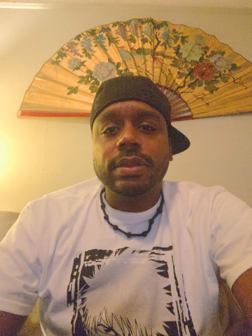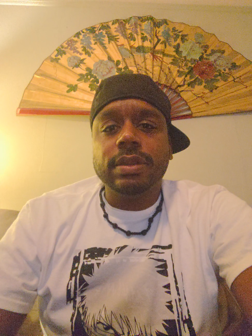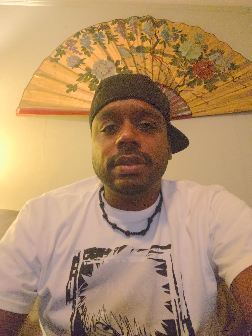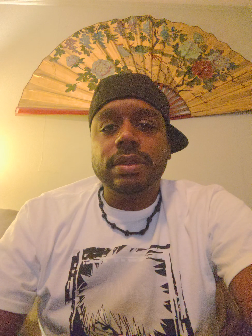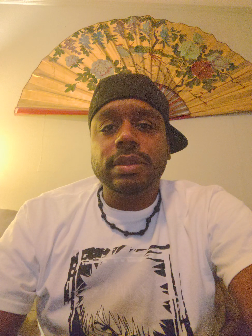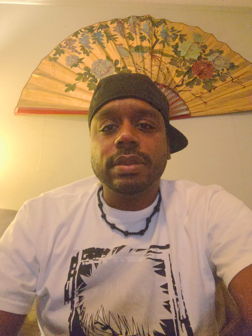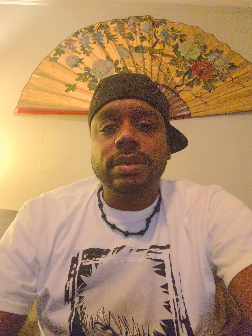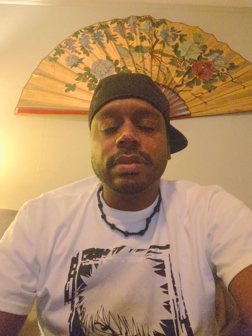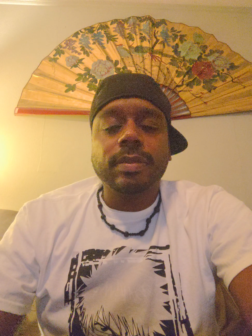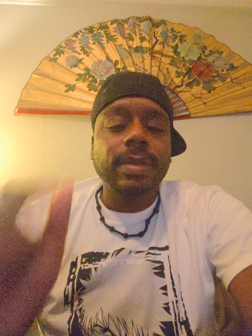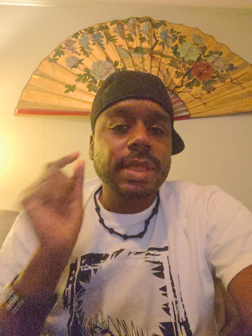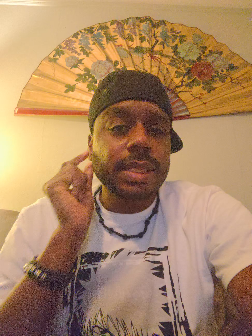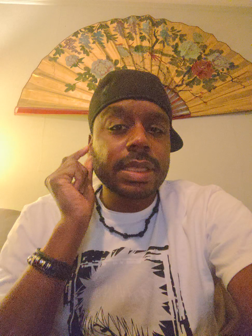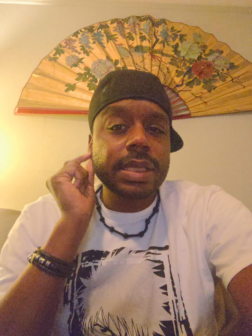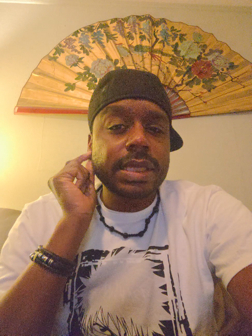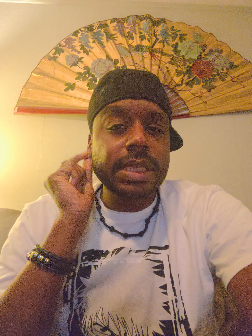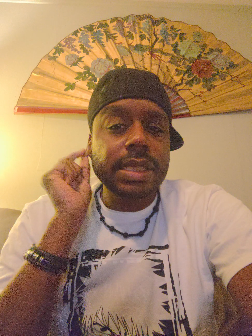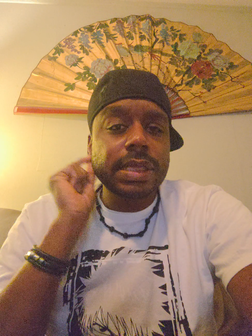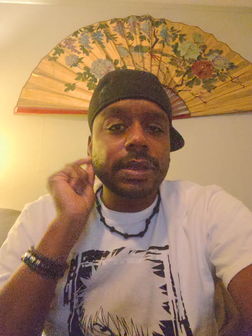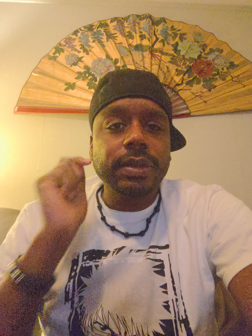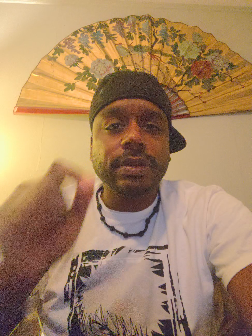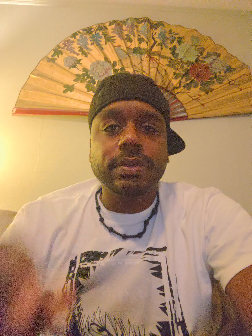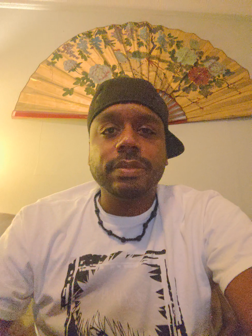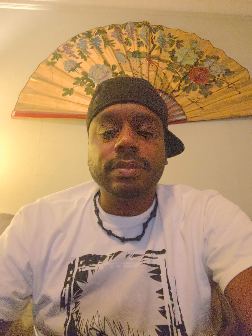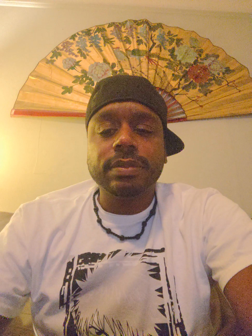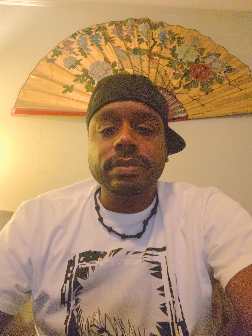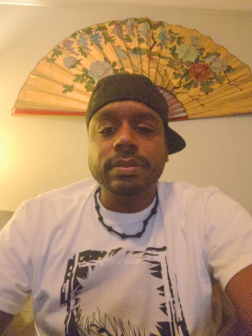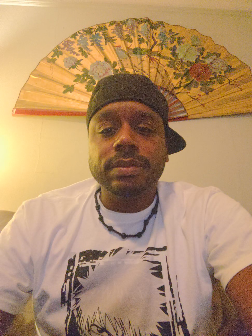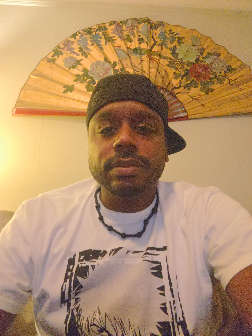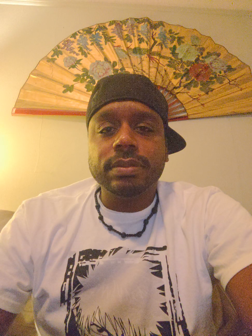ear